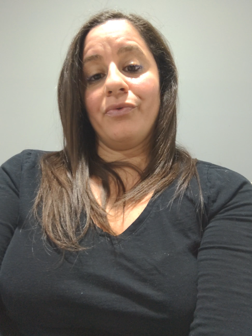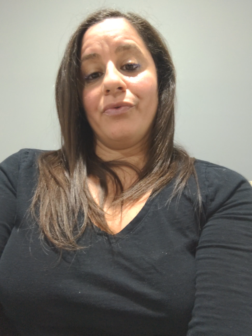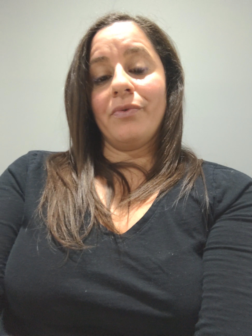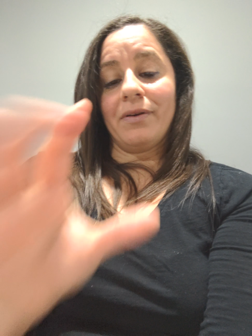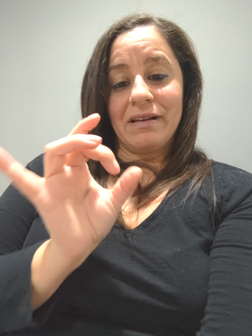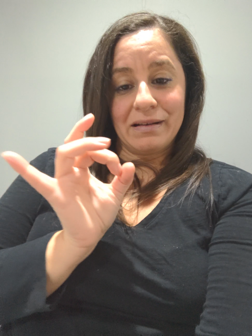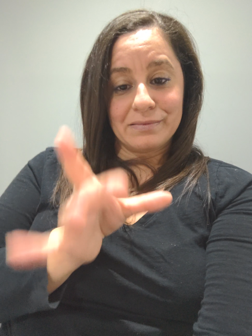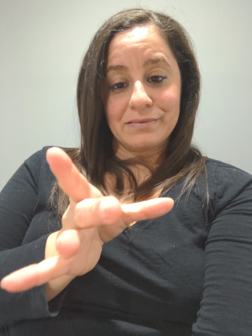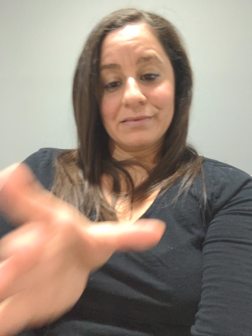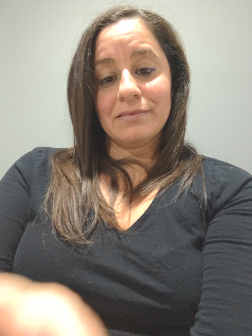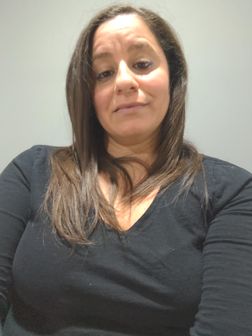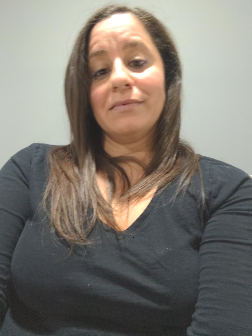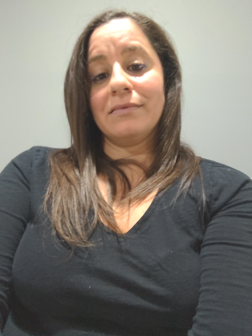hate